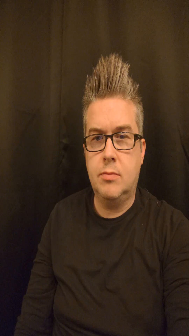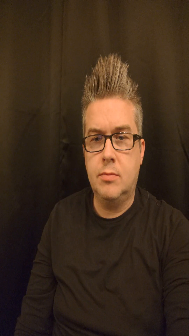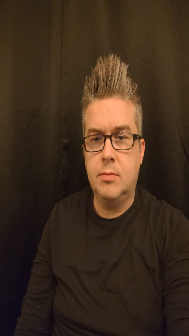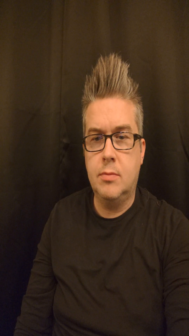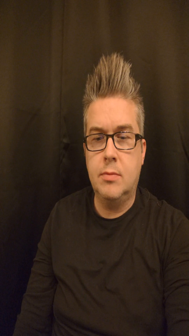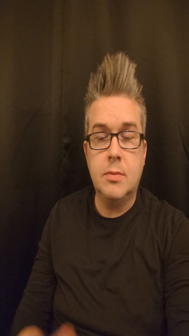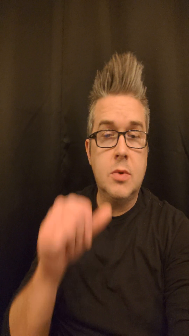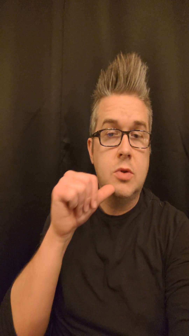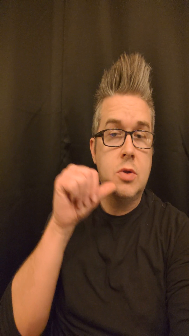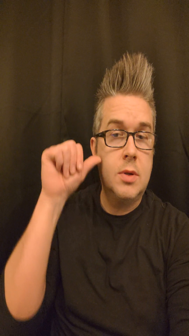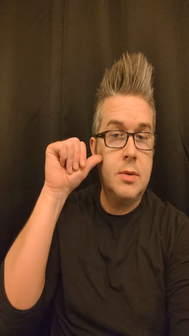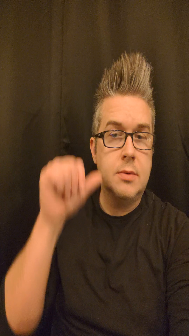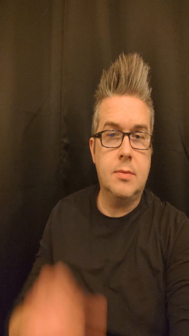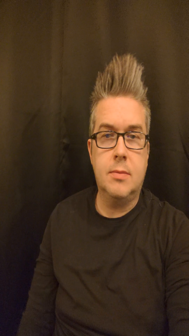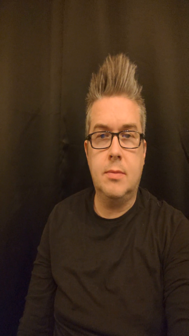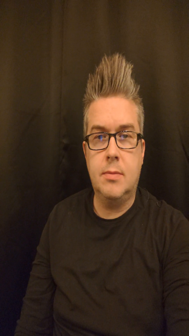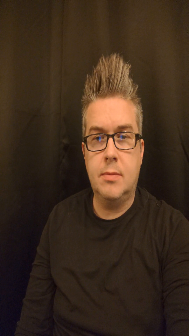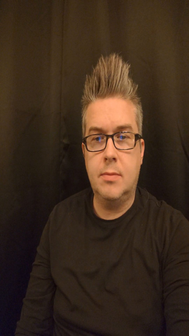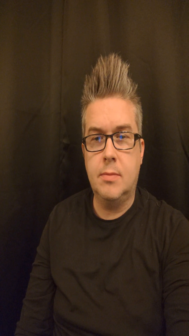yesterday